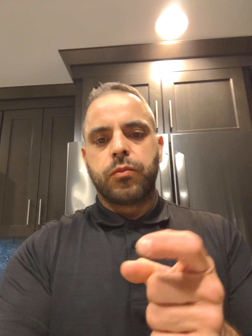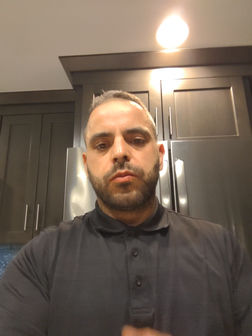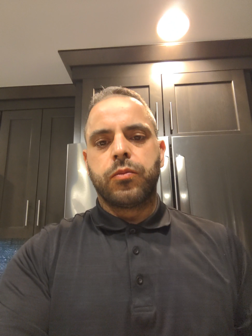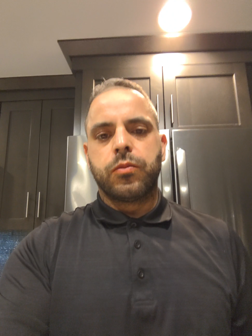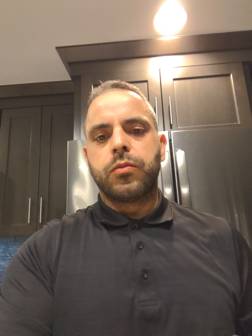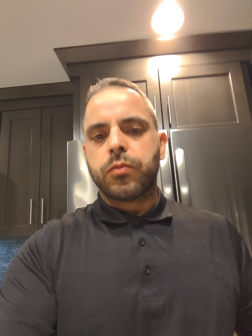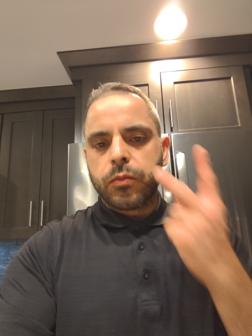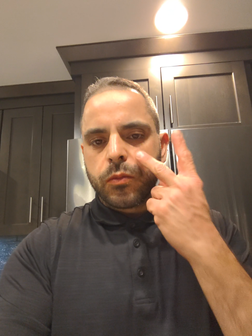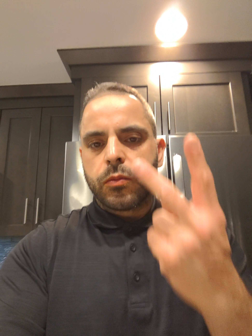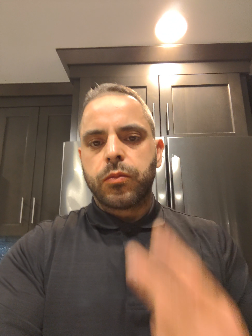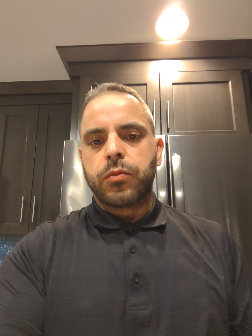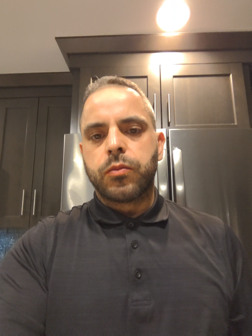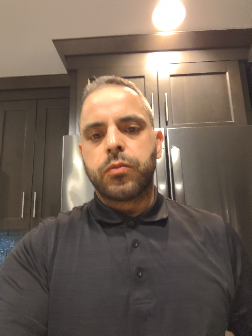see